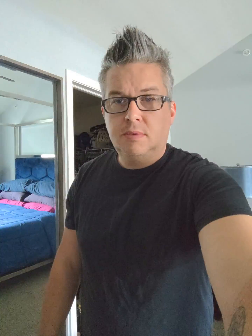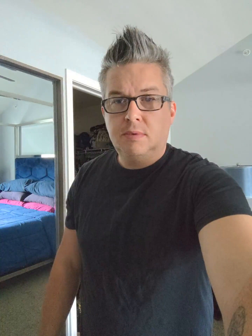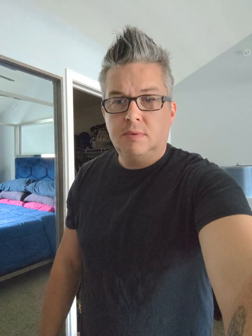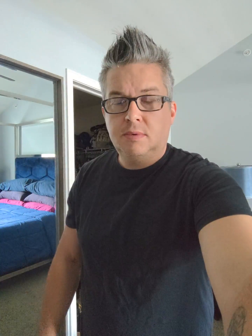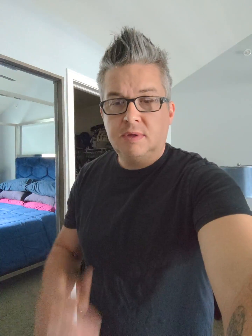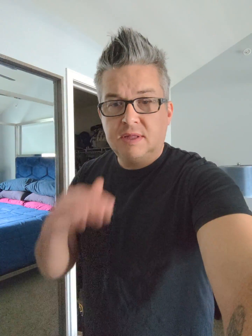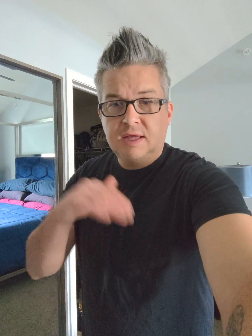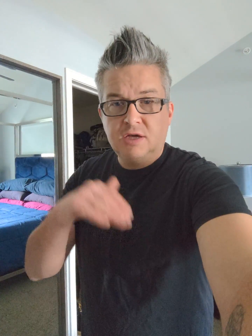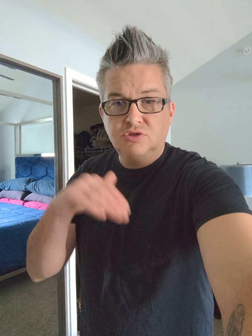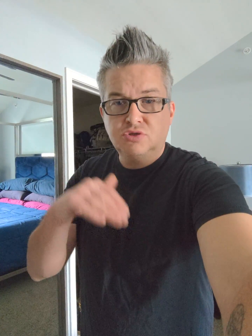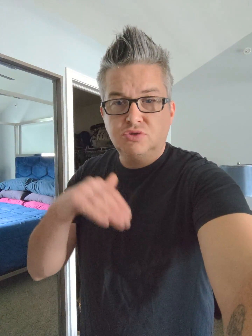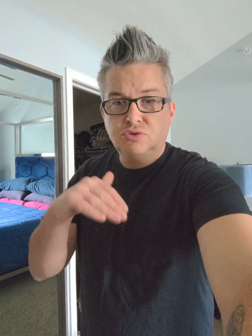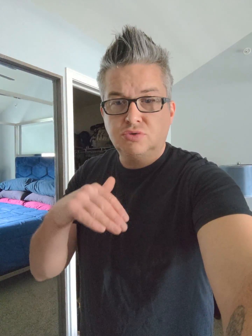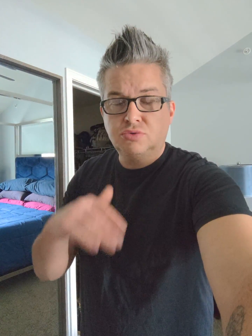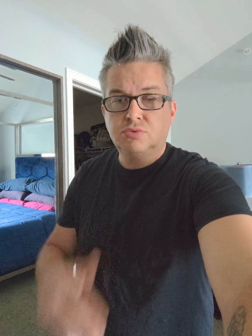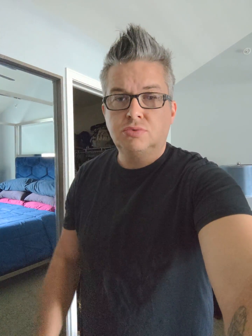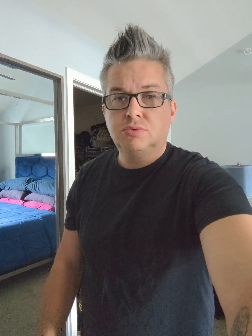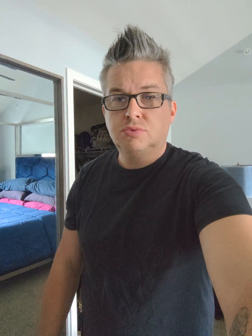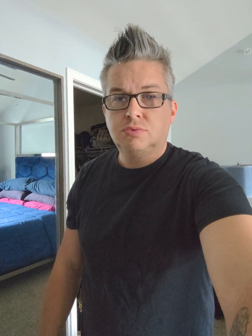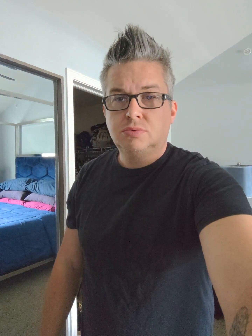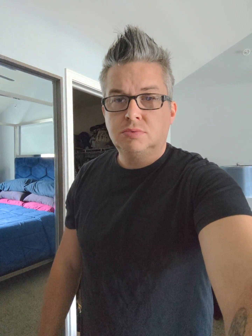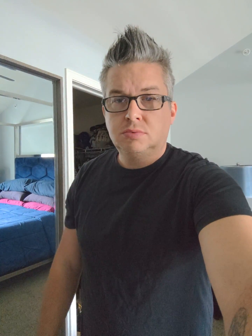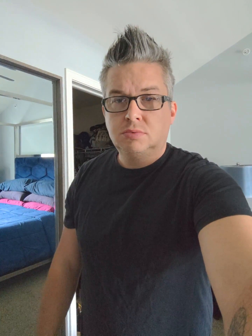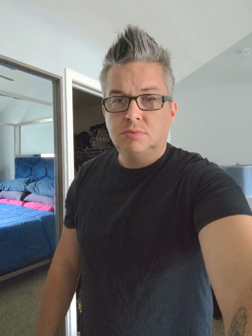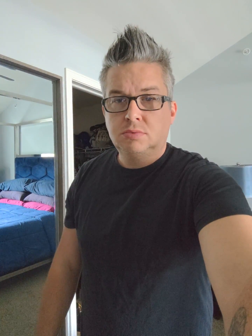doctor